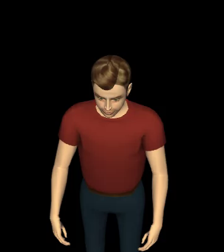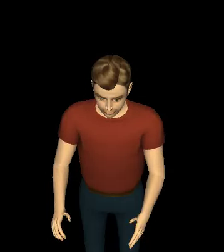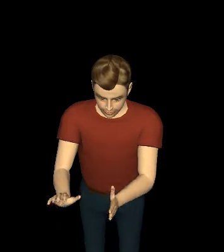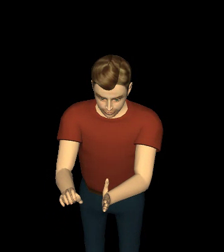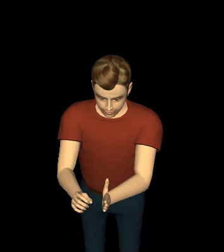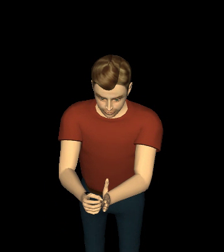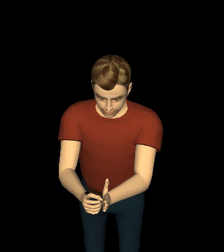طماطم